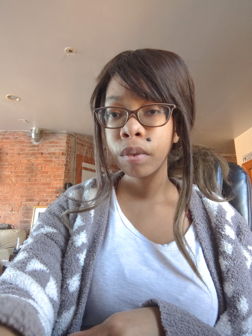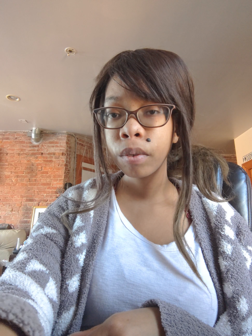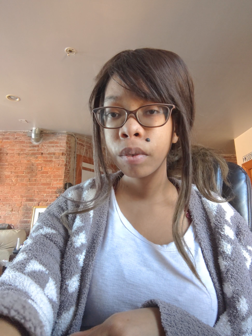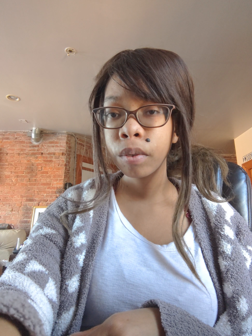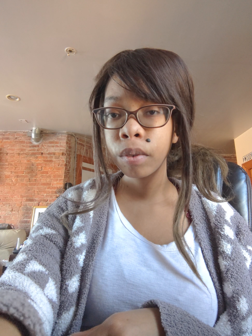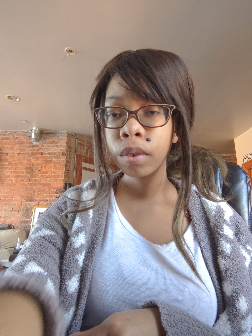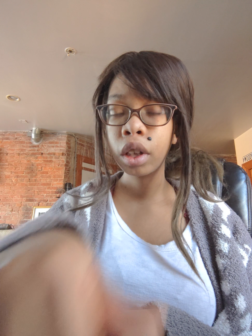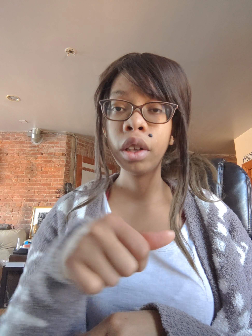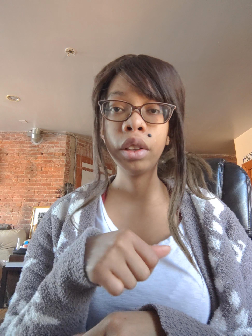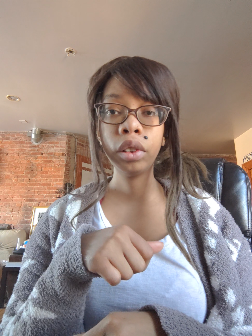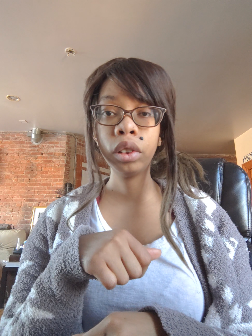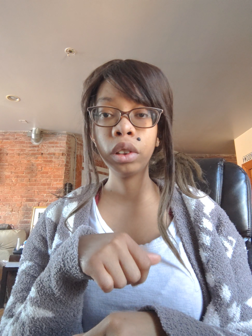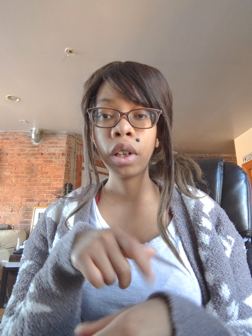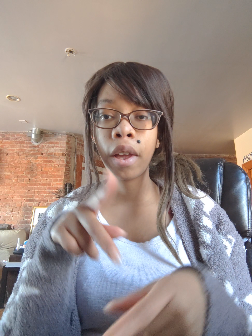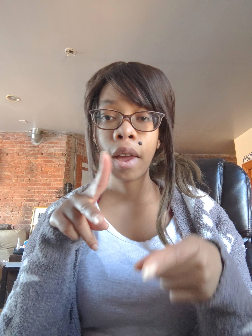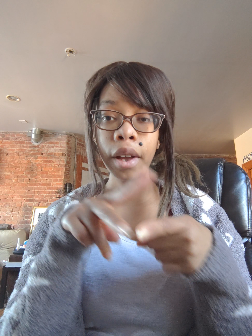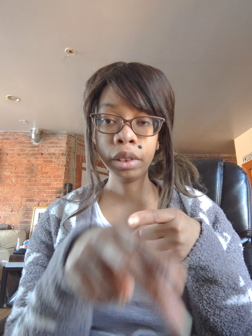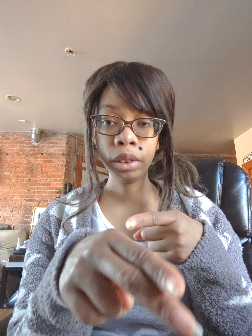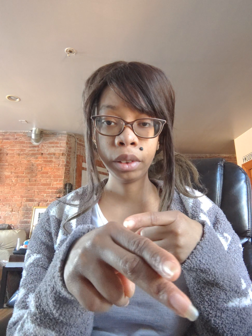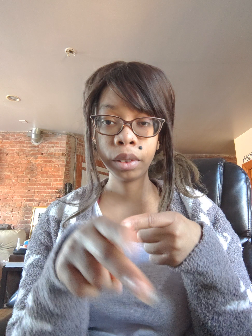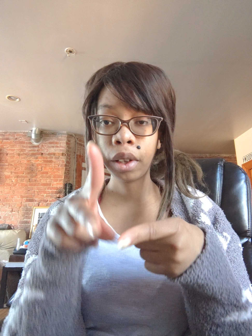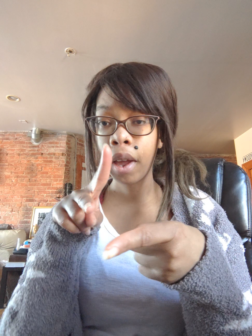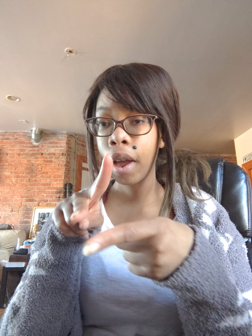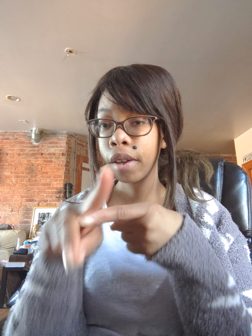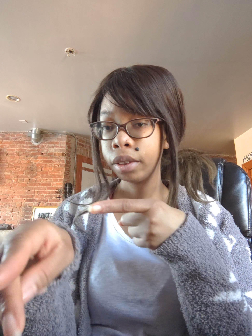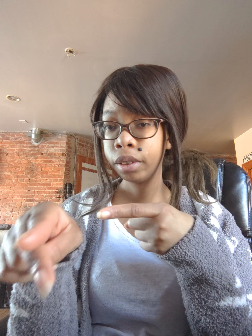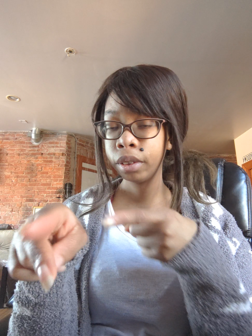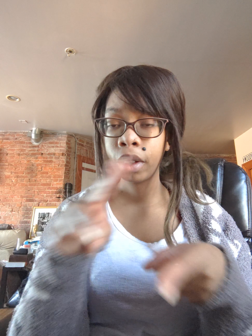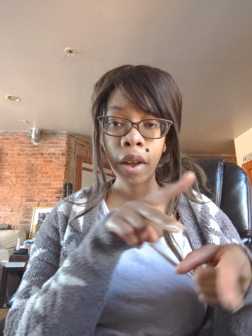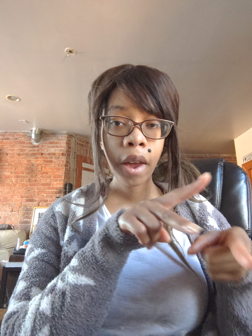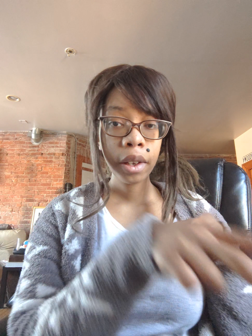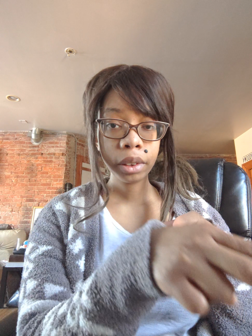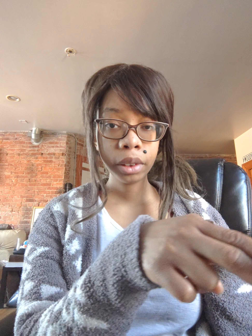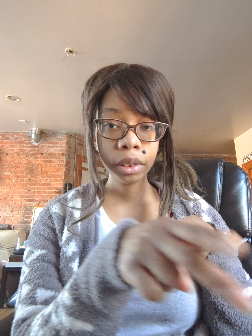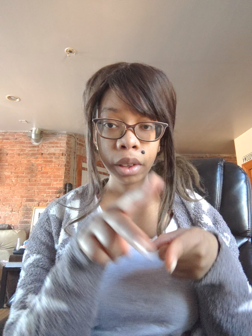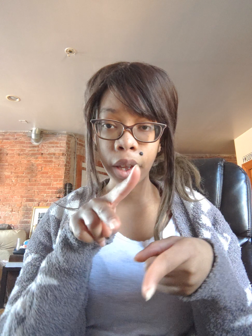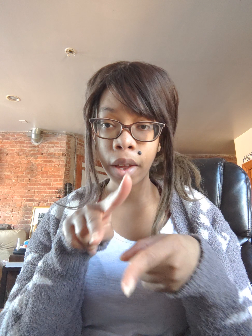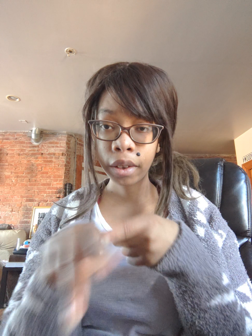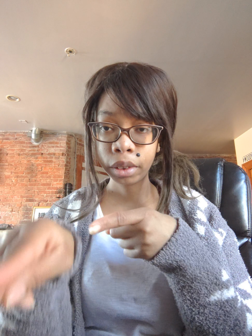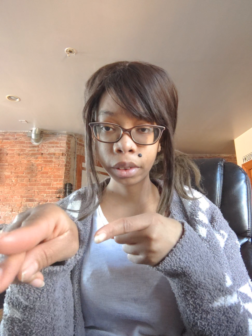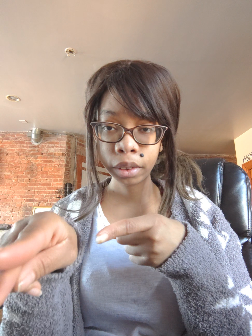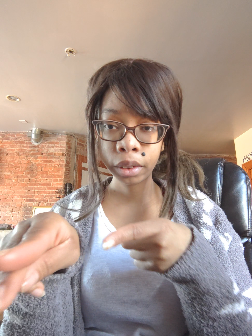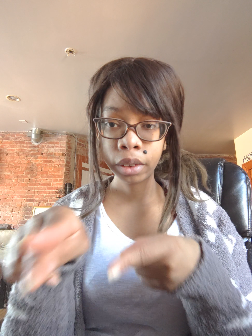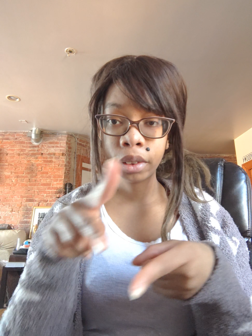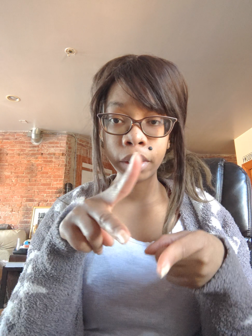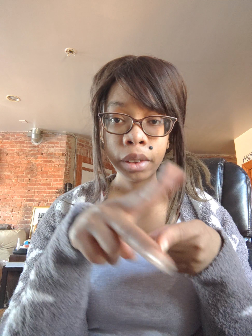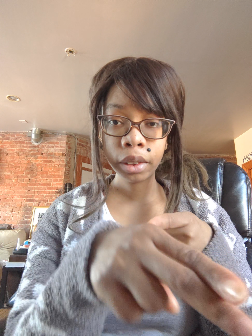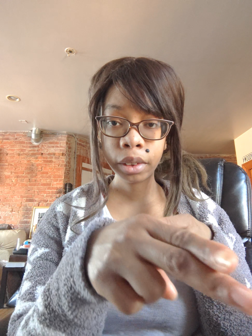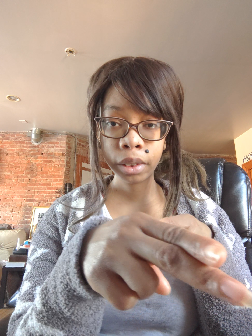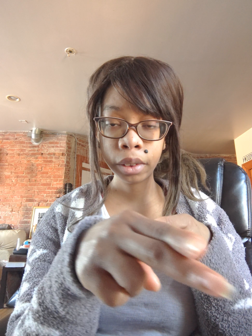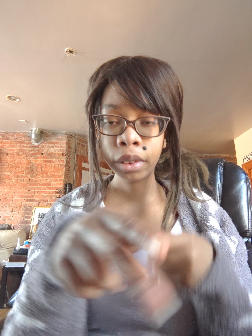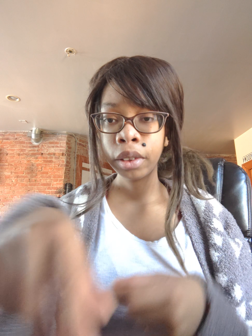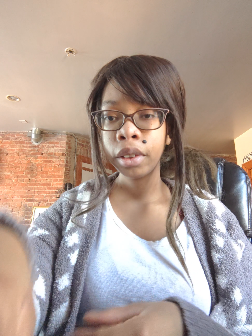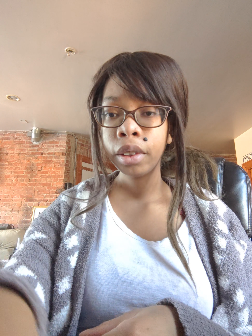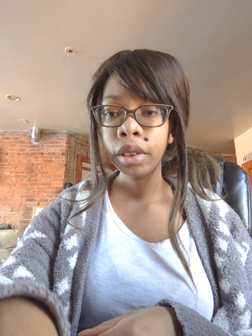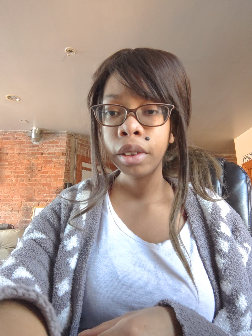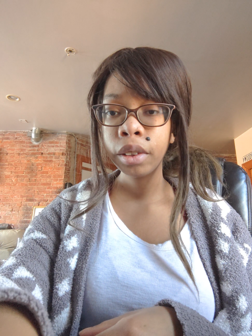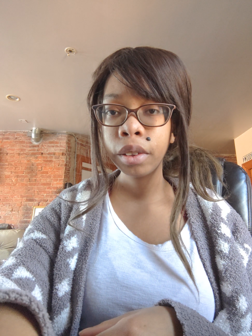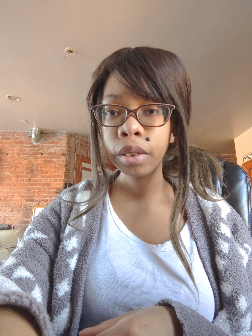cut